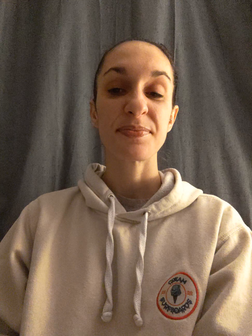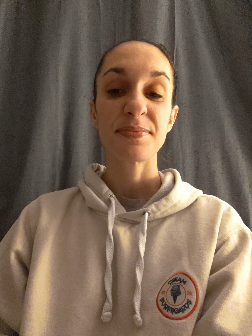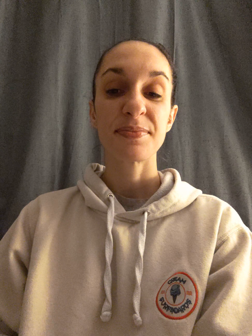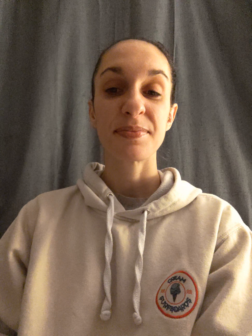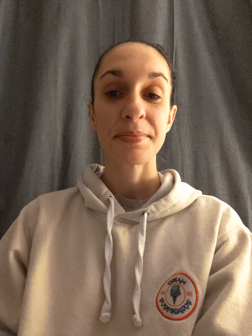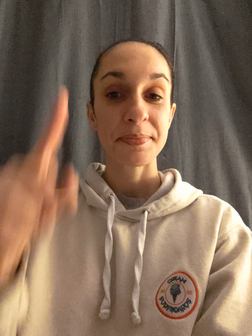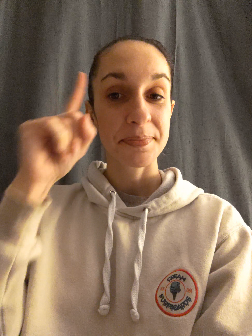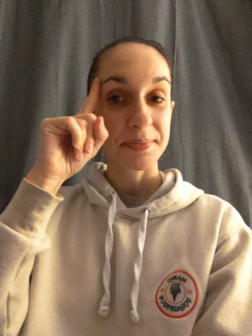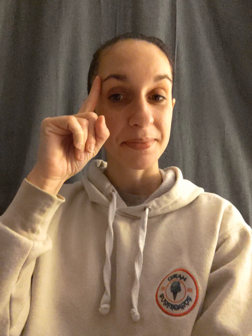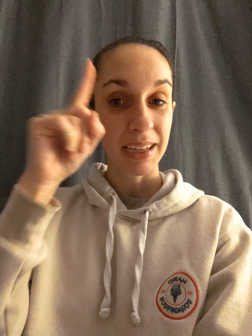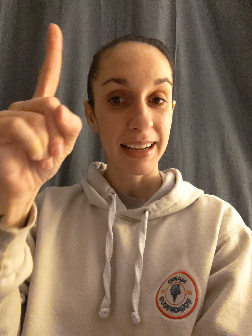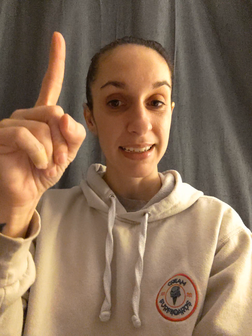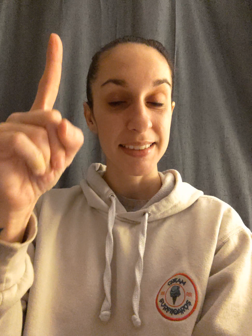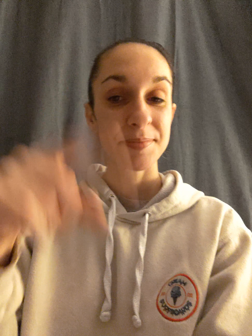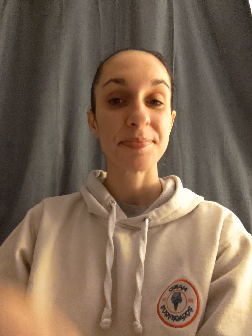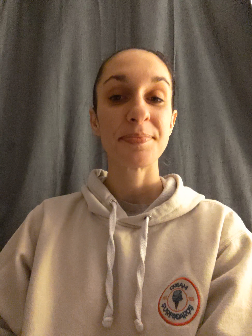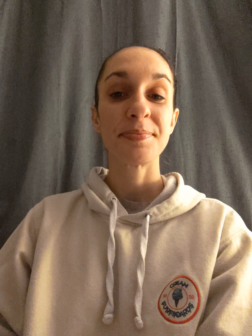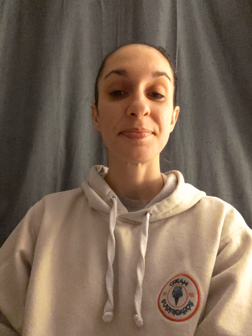penny